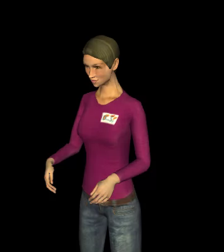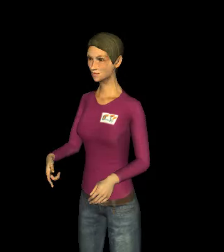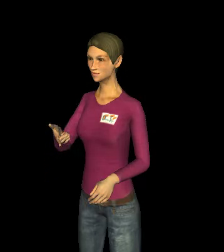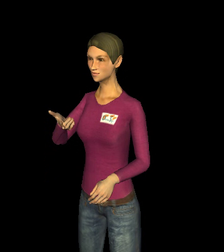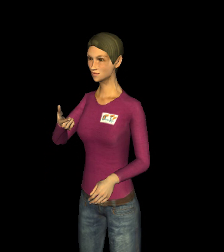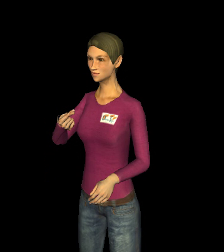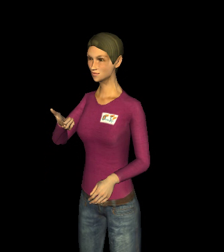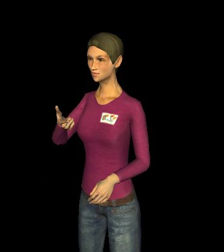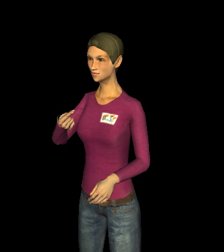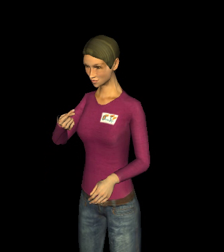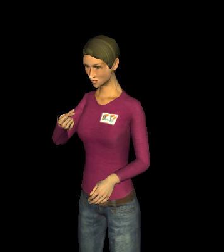مزدوج